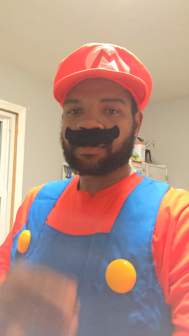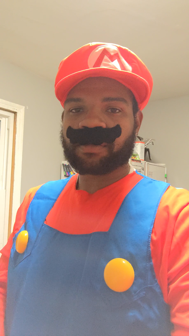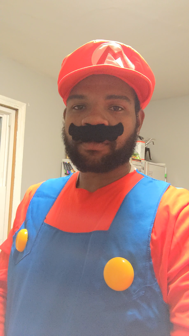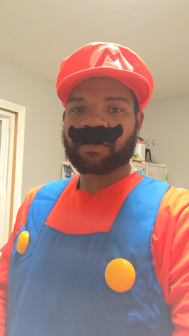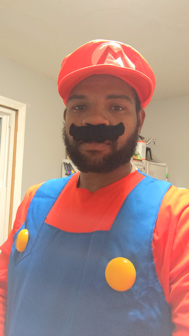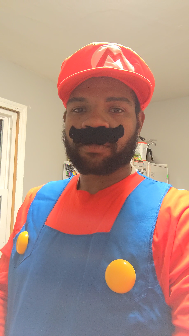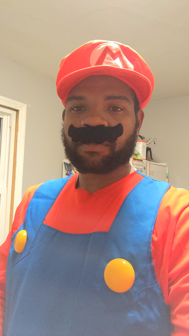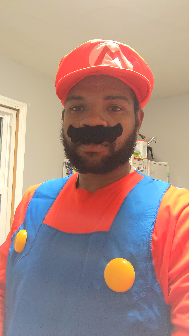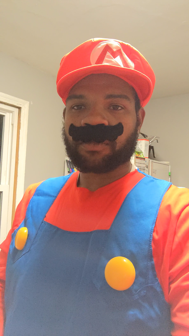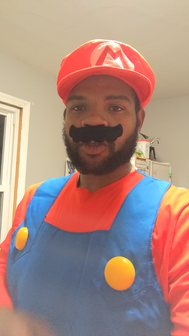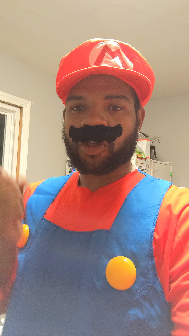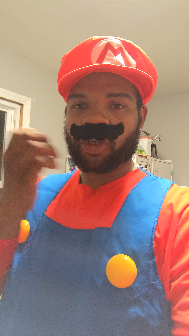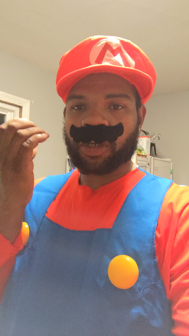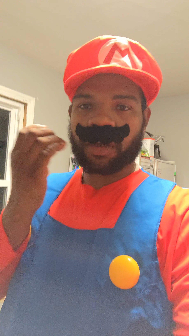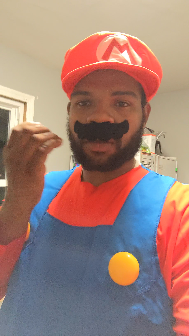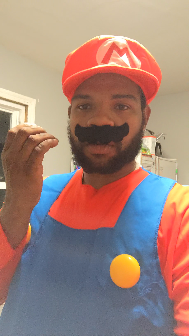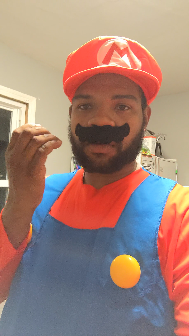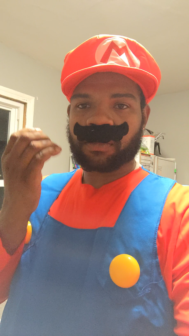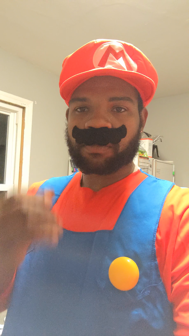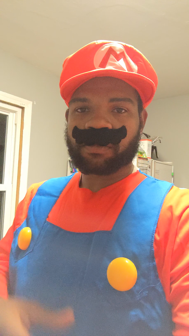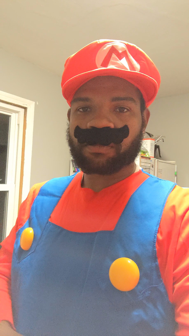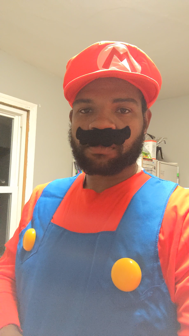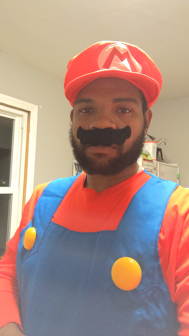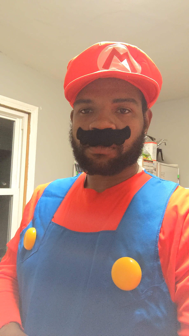shake